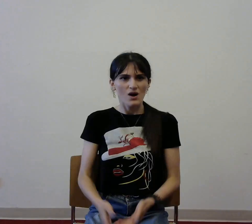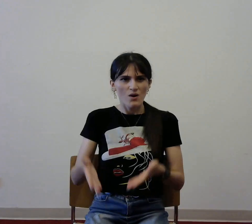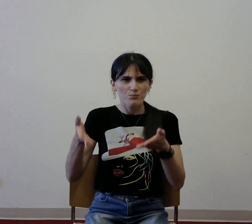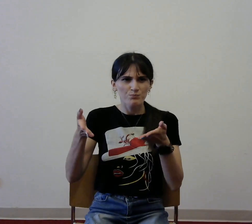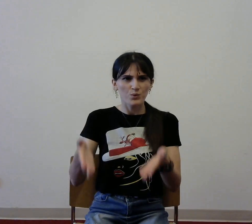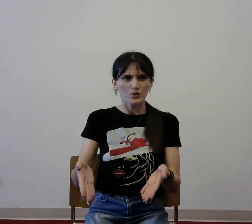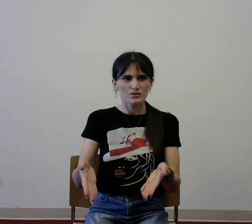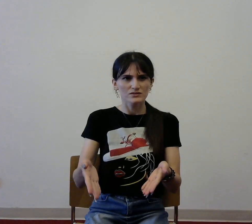burda